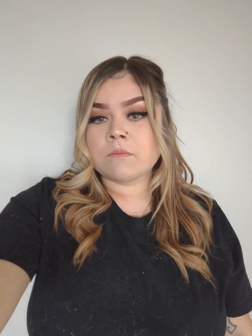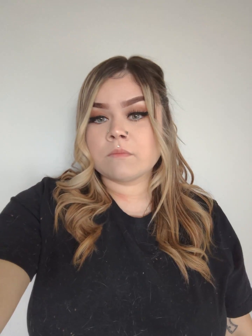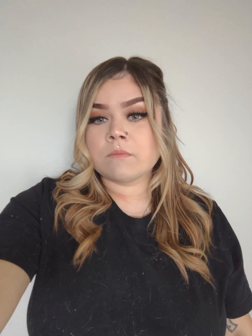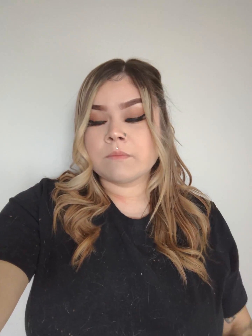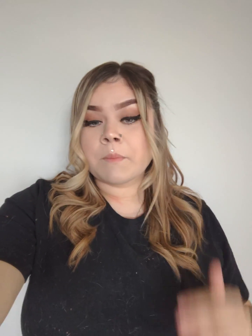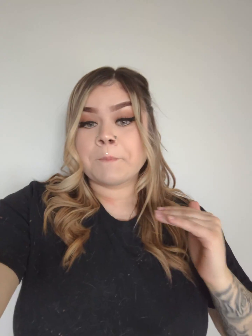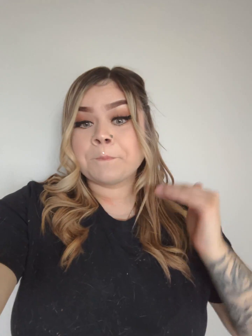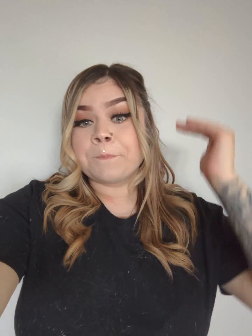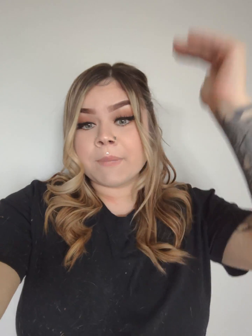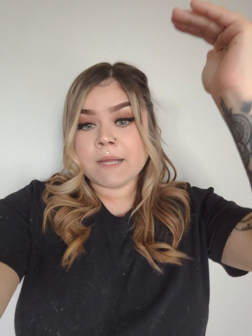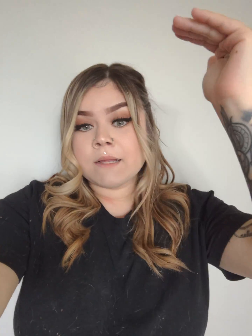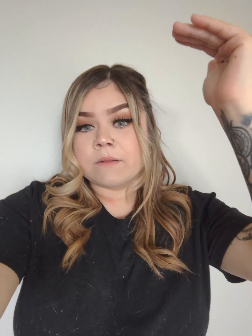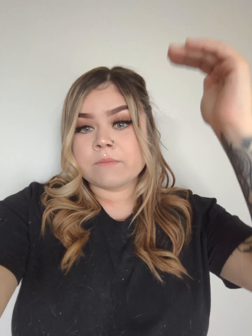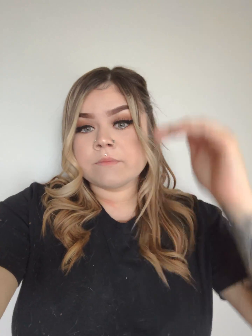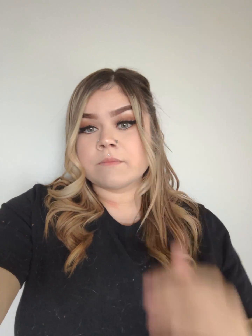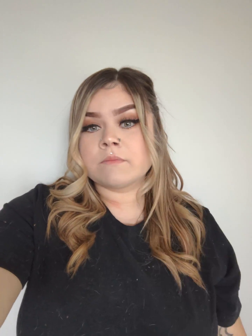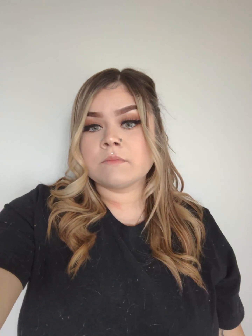big